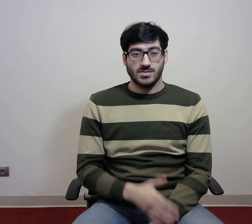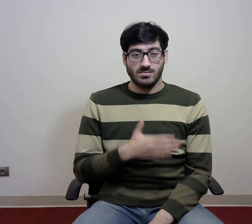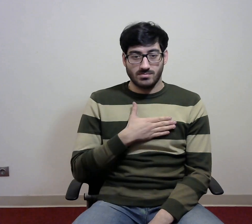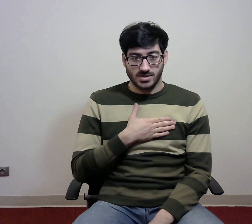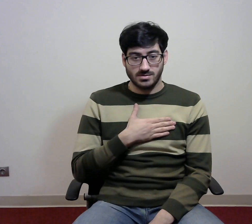mənim